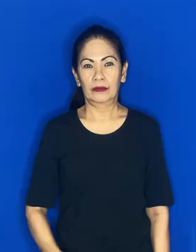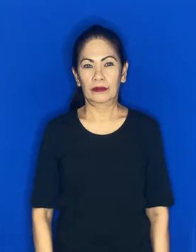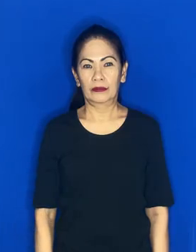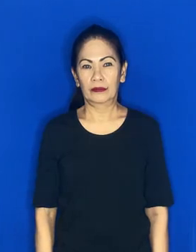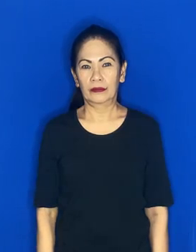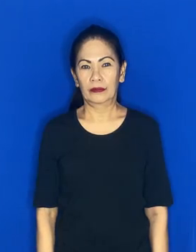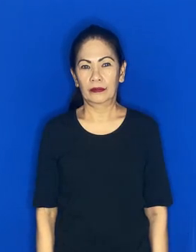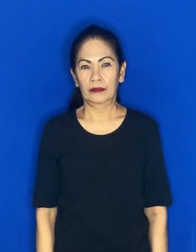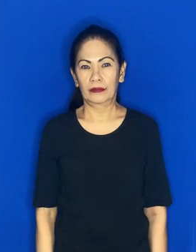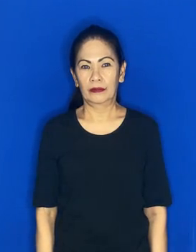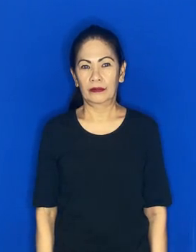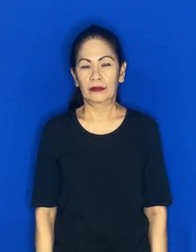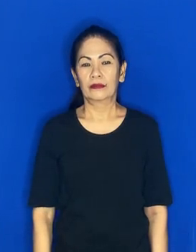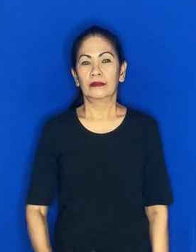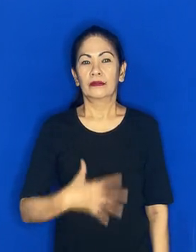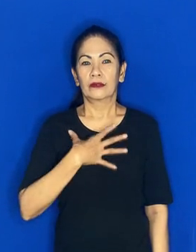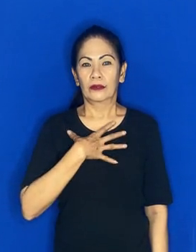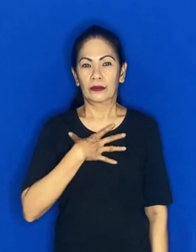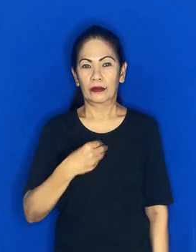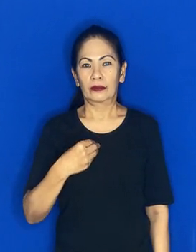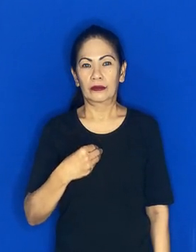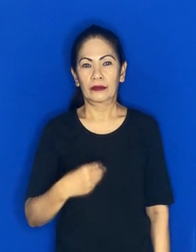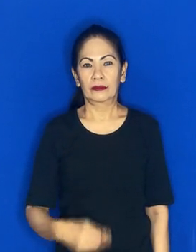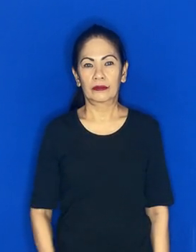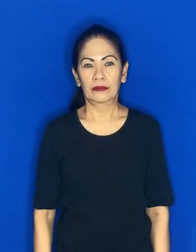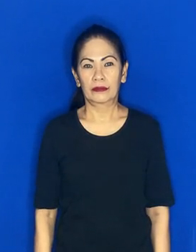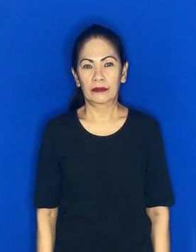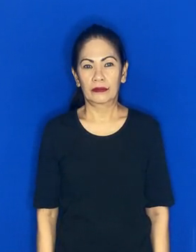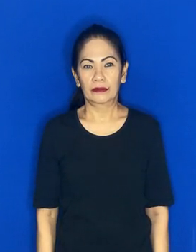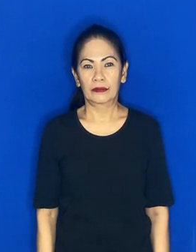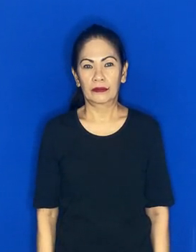white